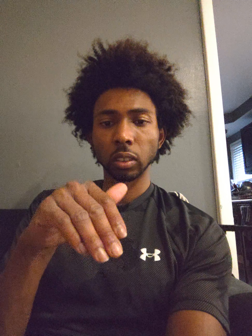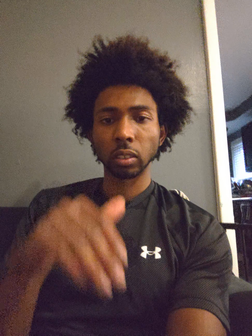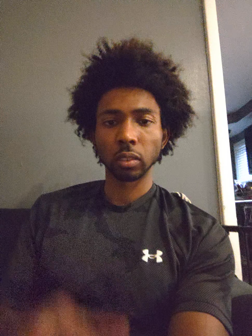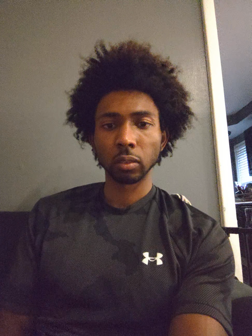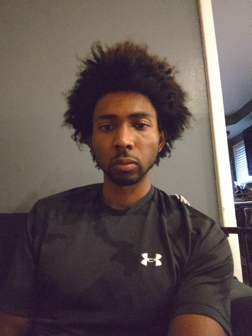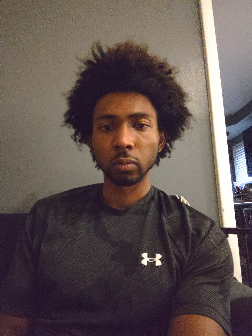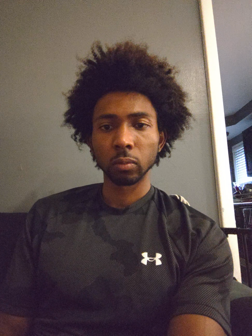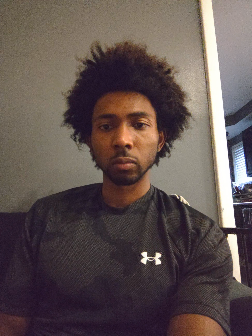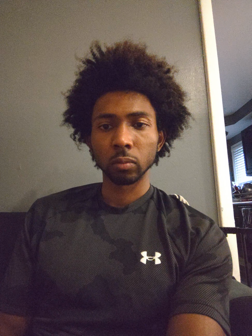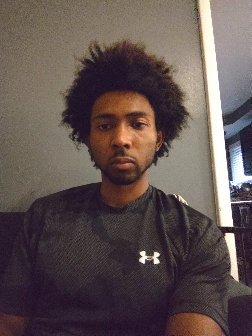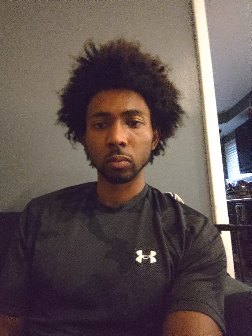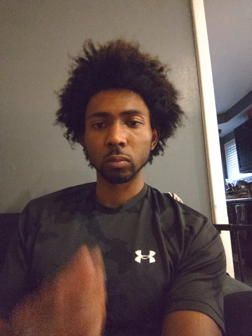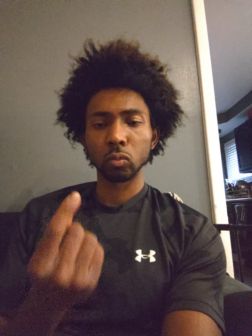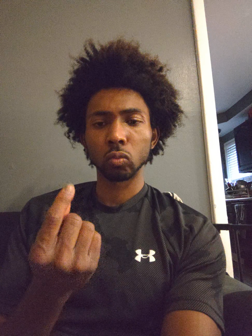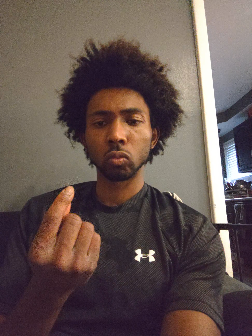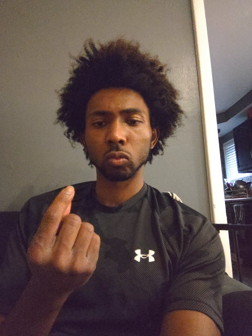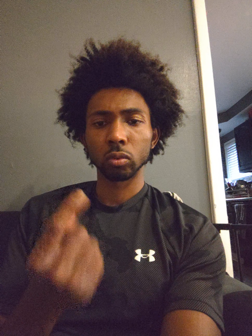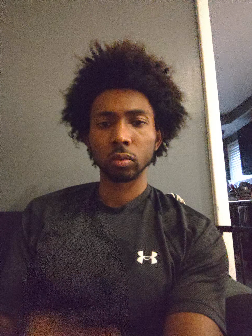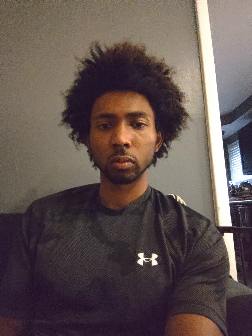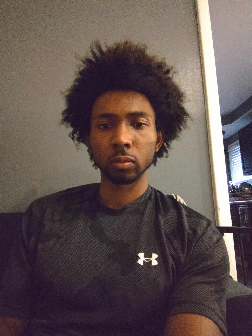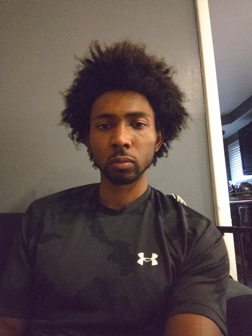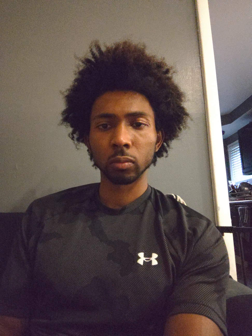do